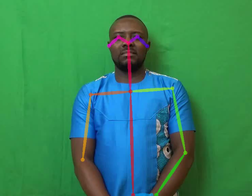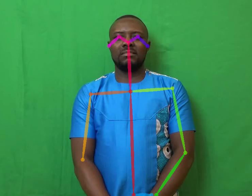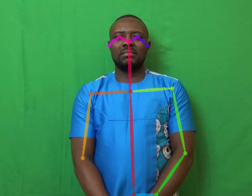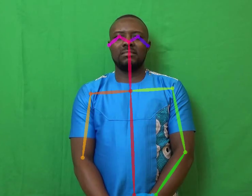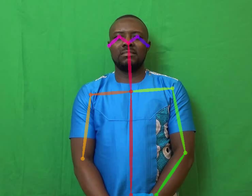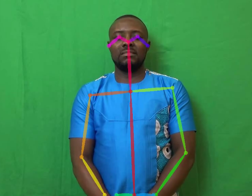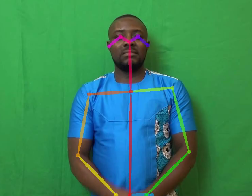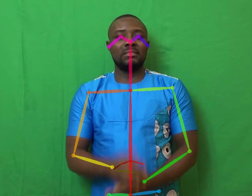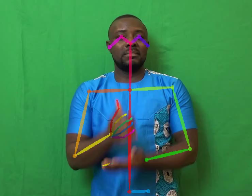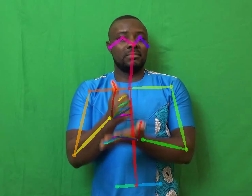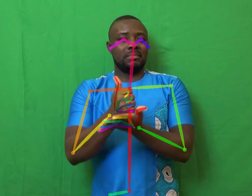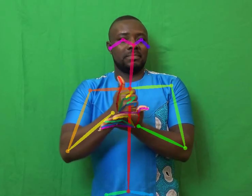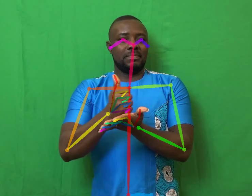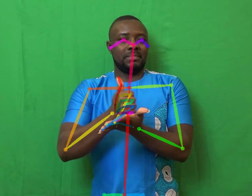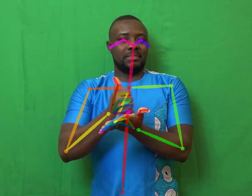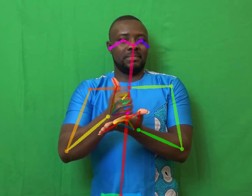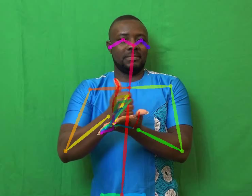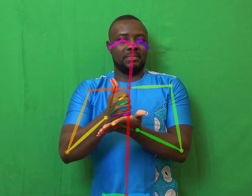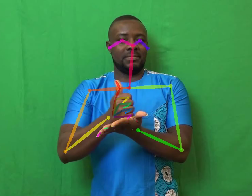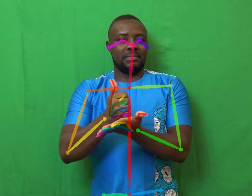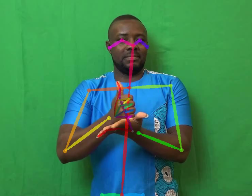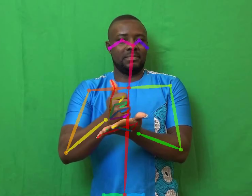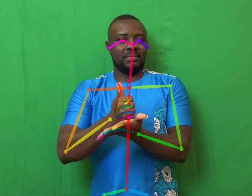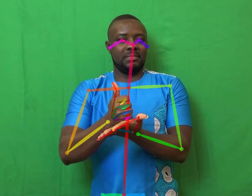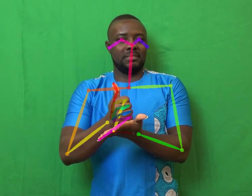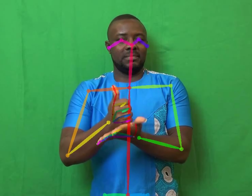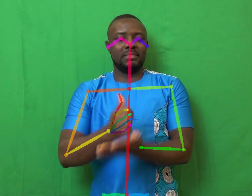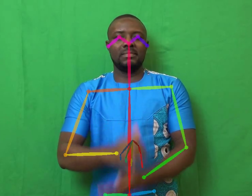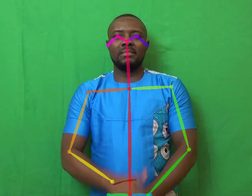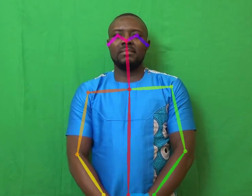pepper